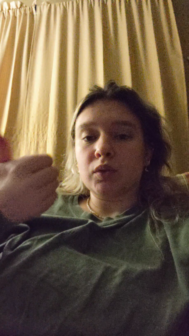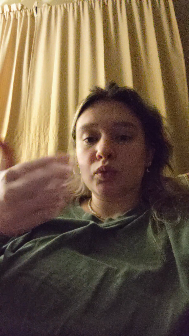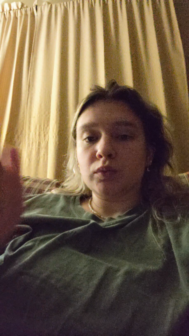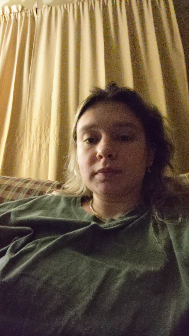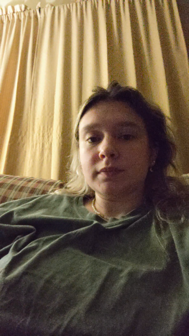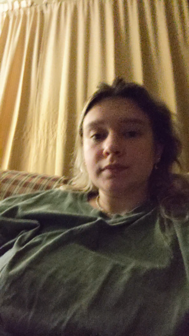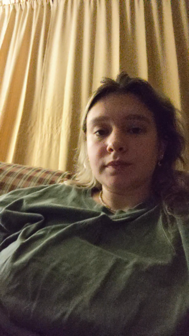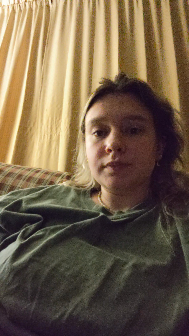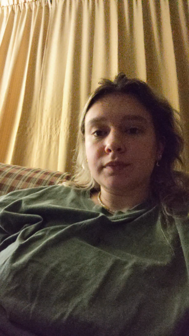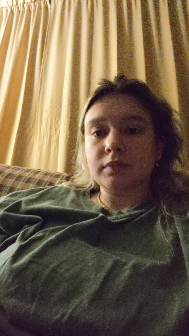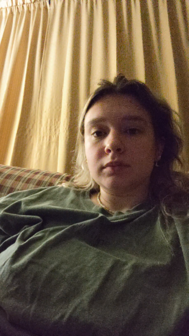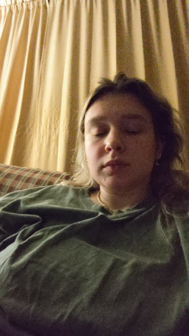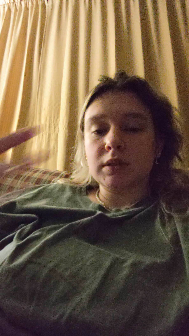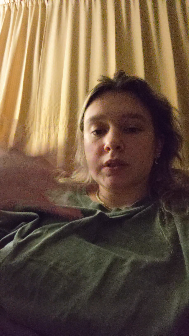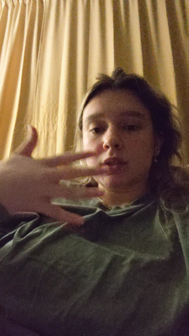scared